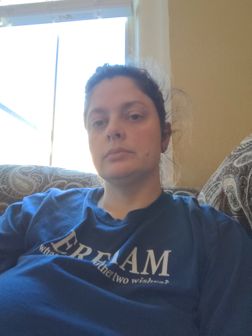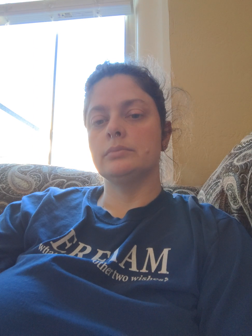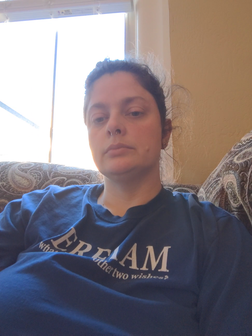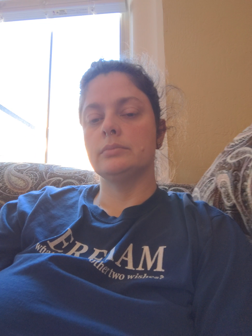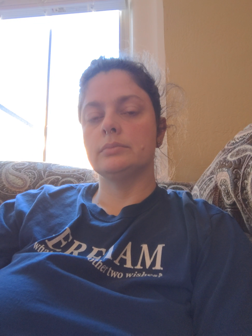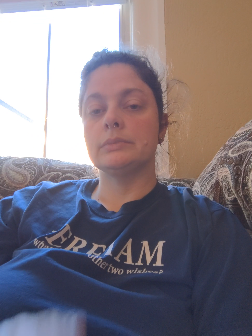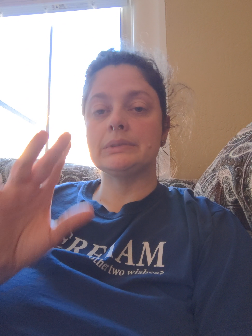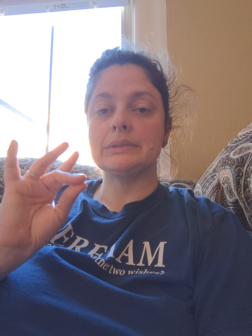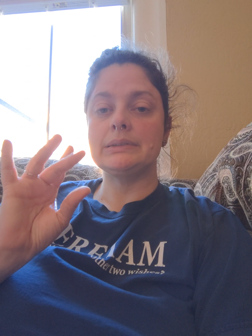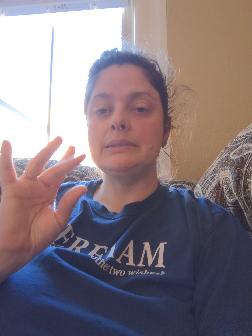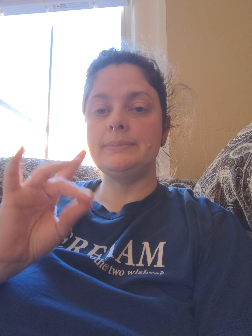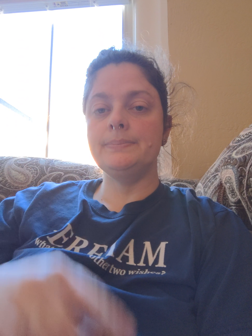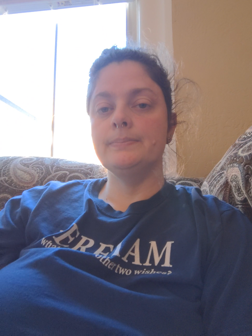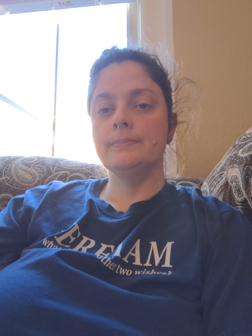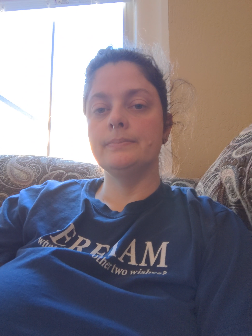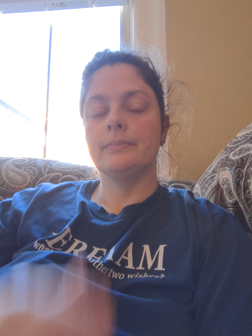sticky